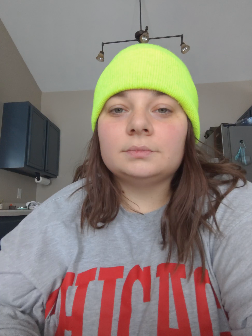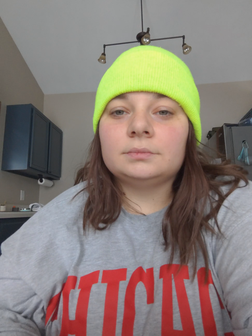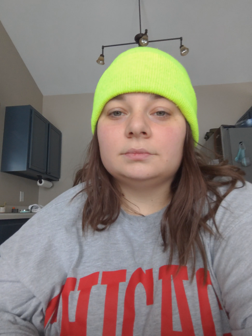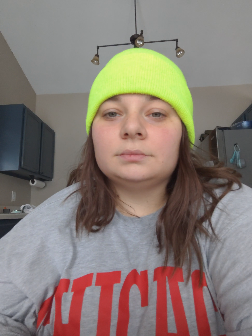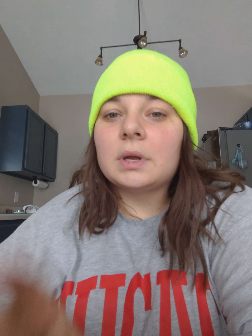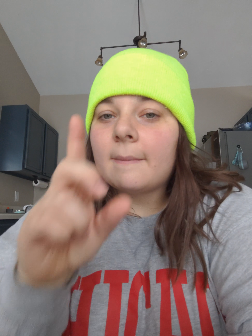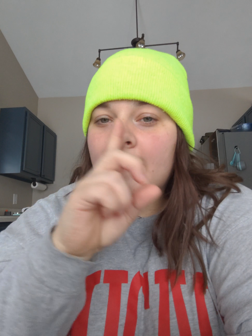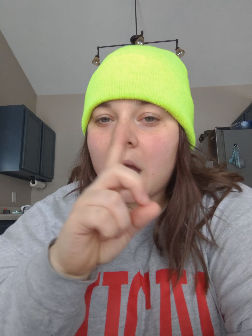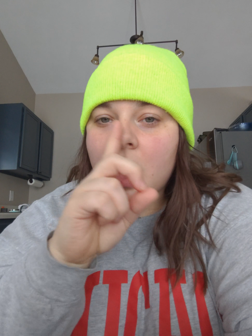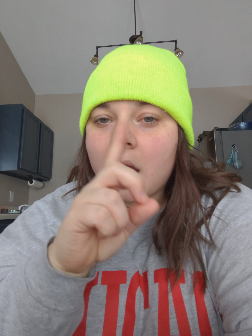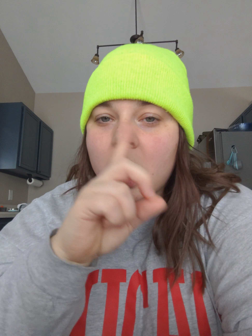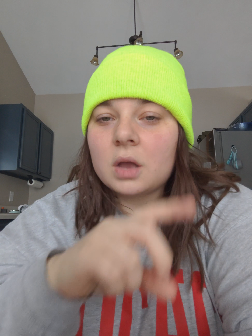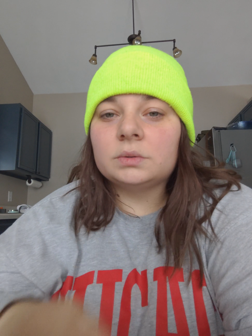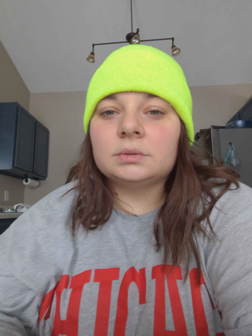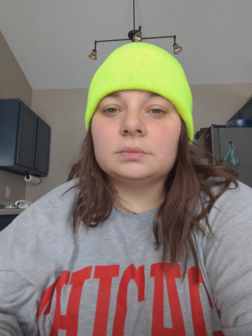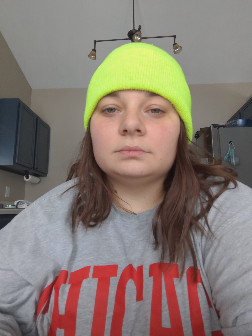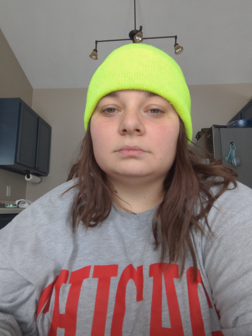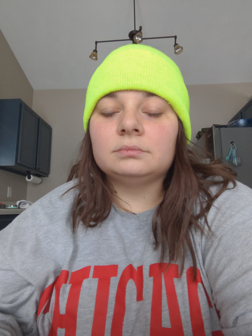mouse